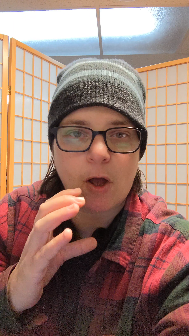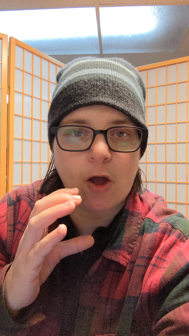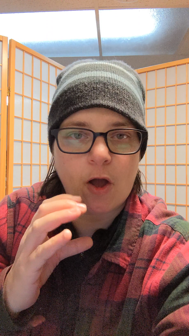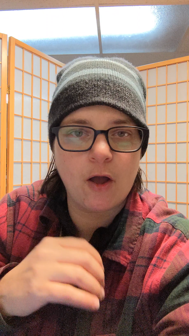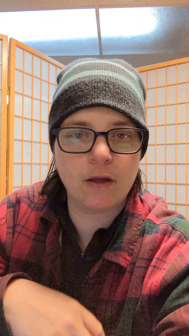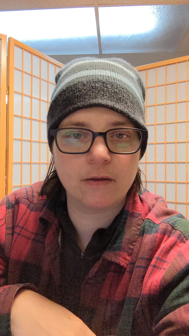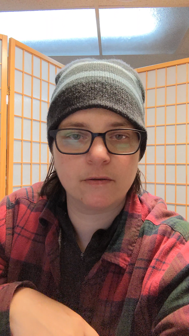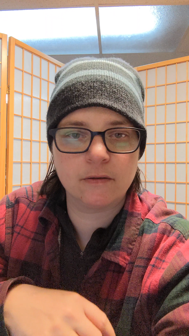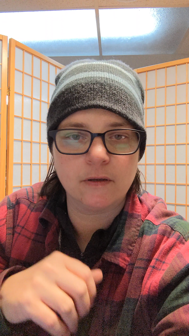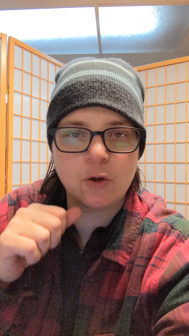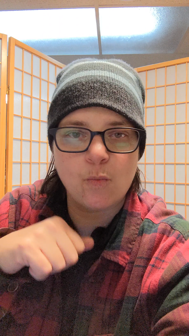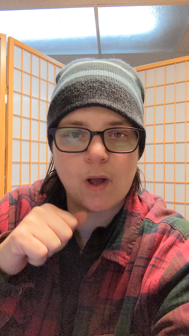rock